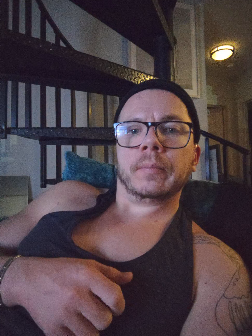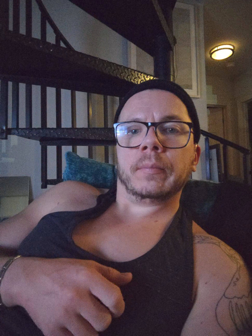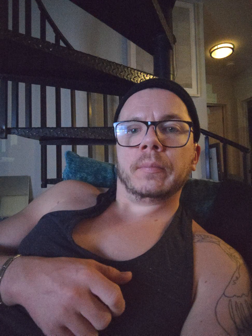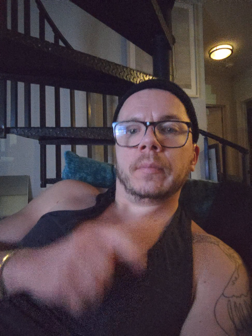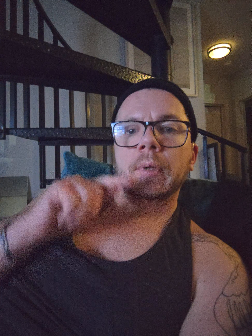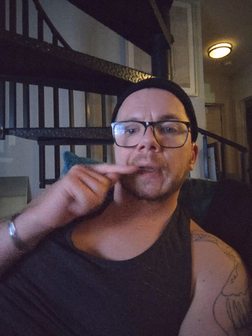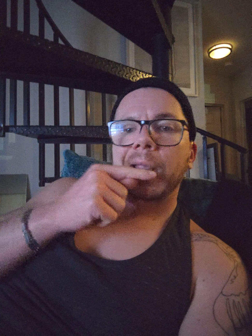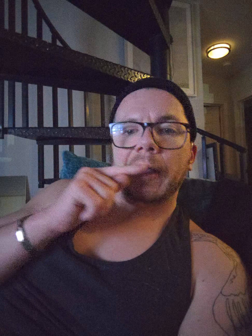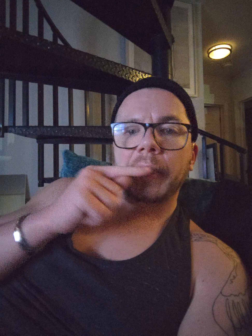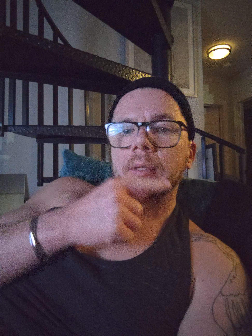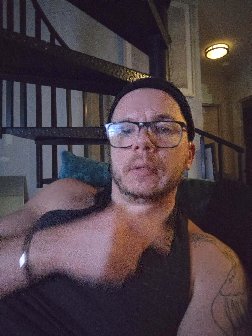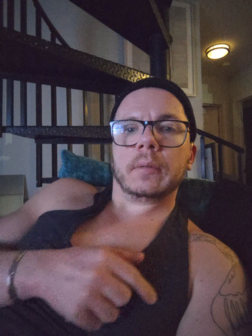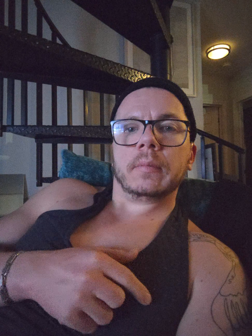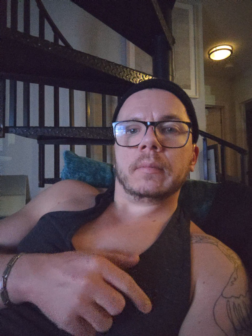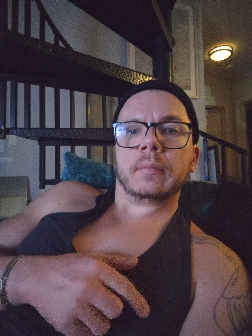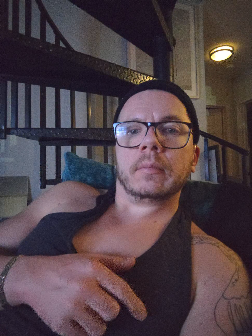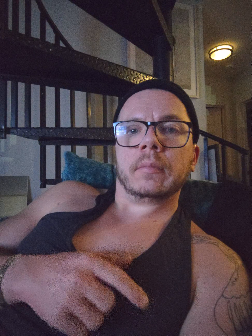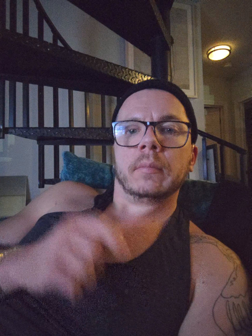carrot